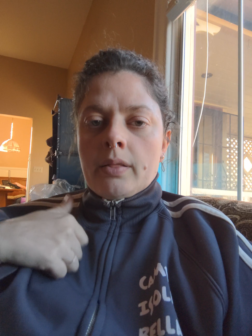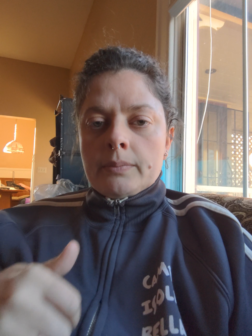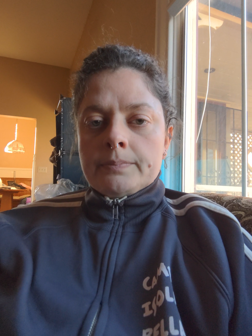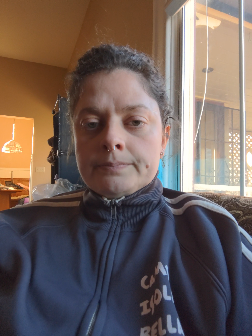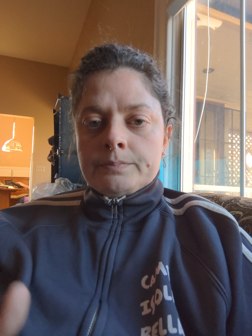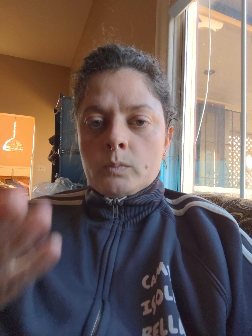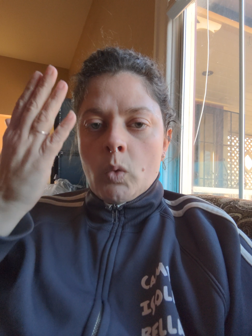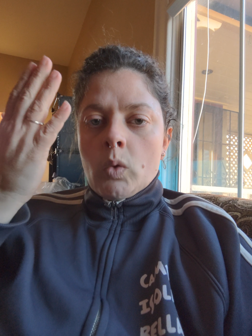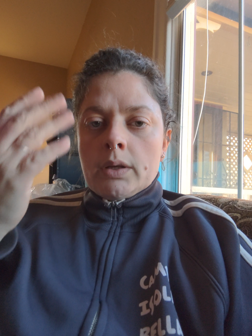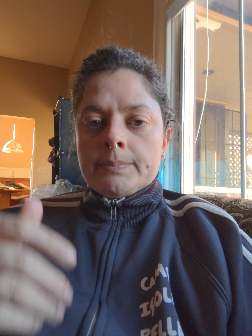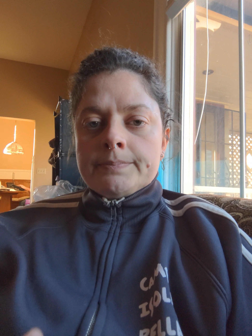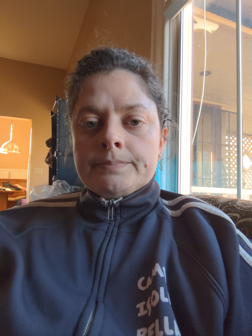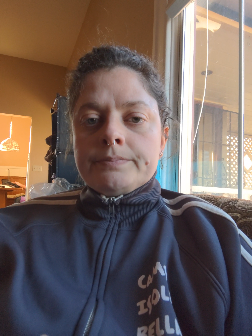morning